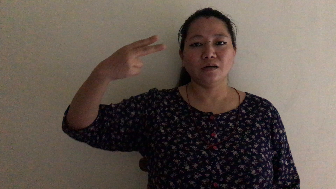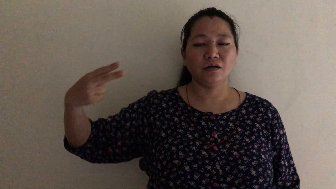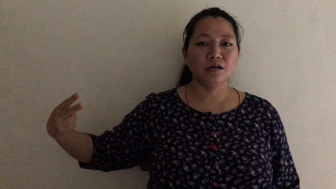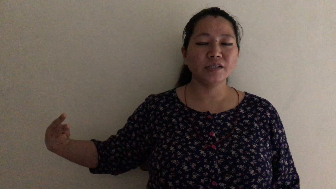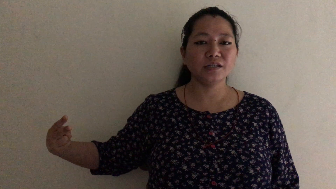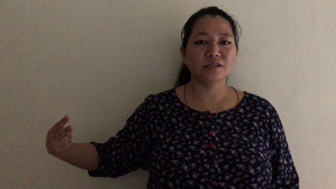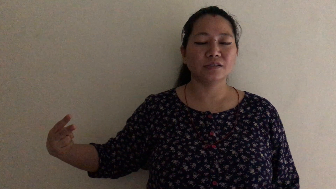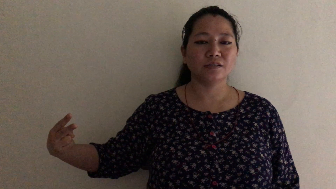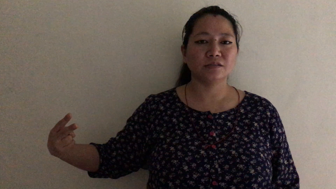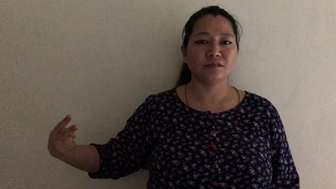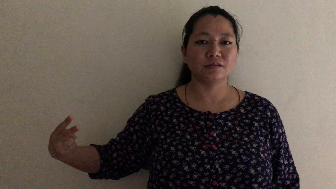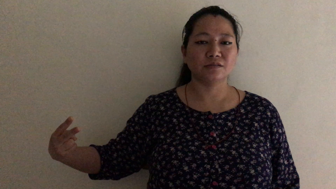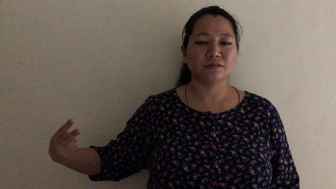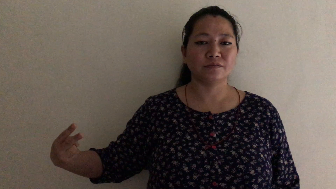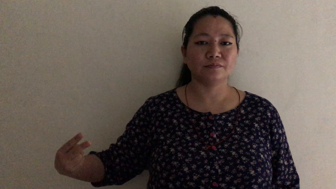ऐ